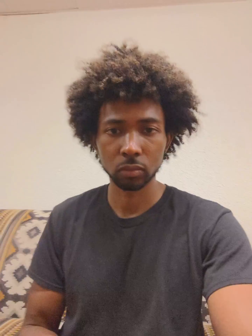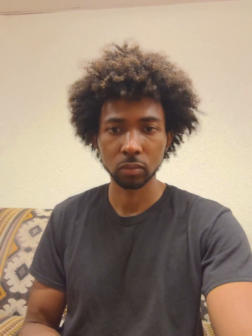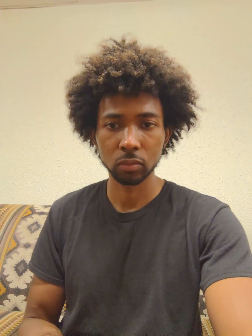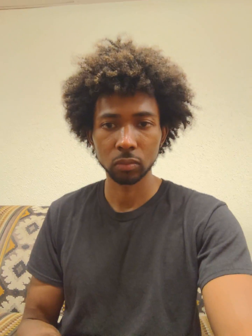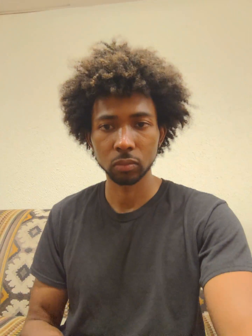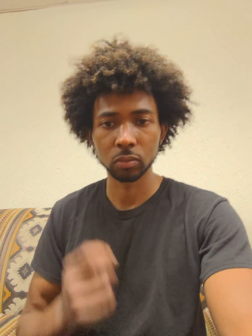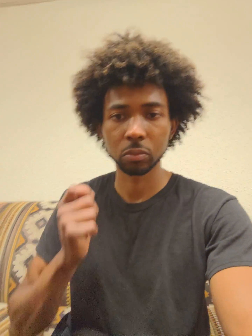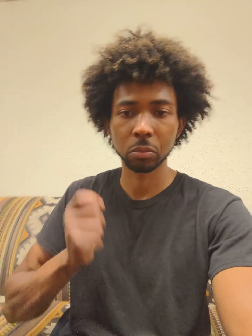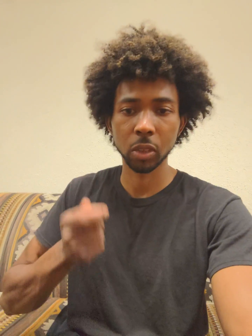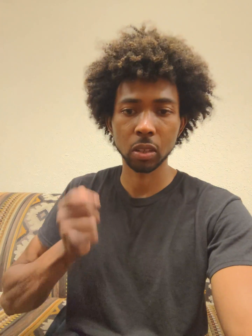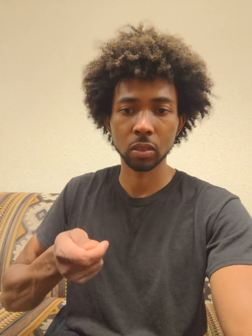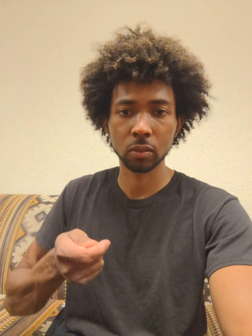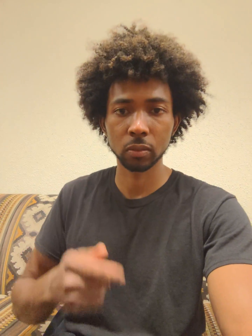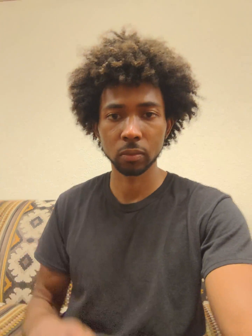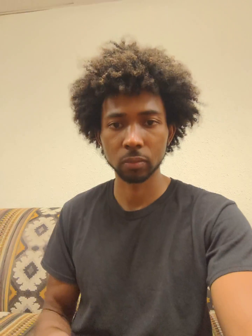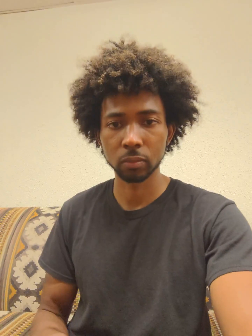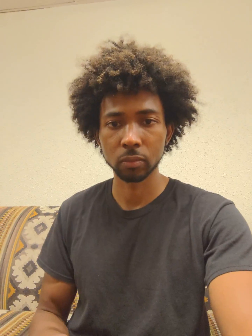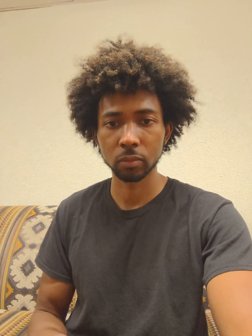cart